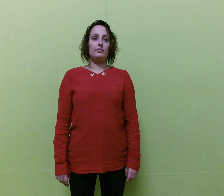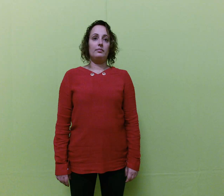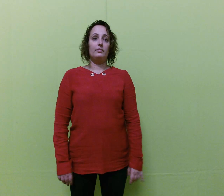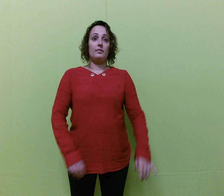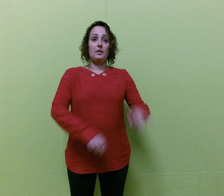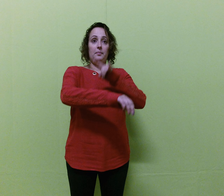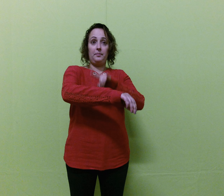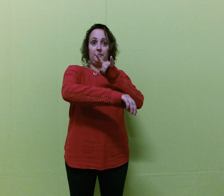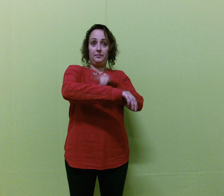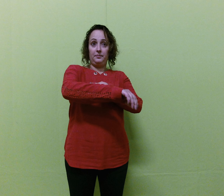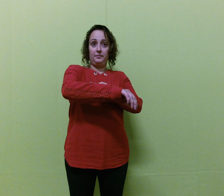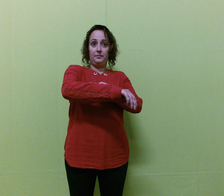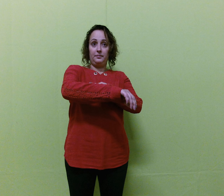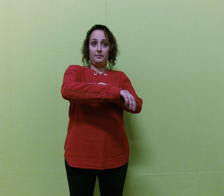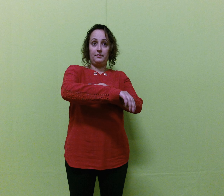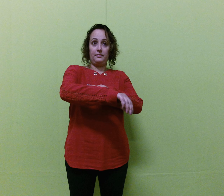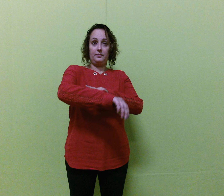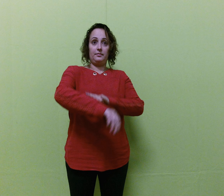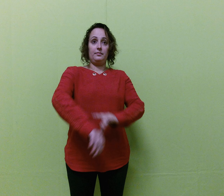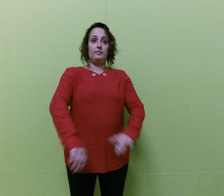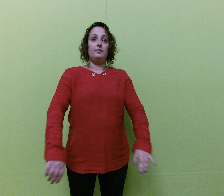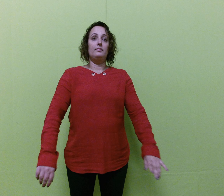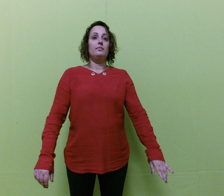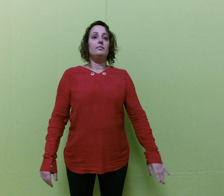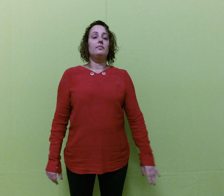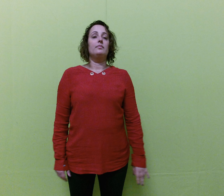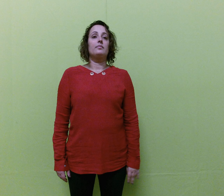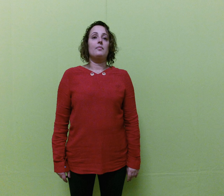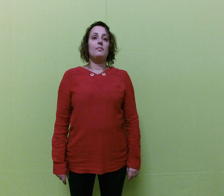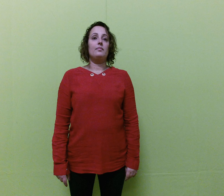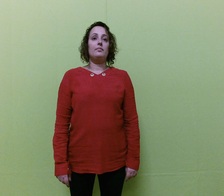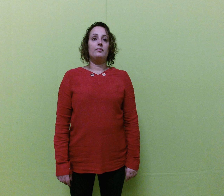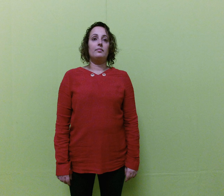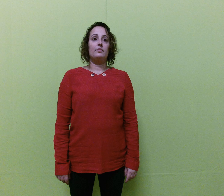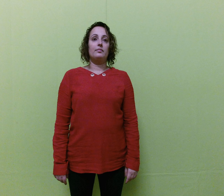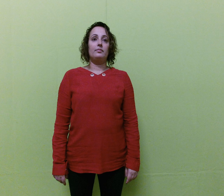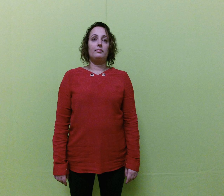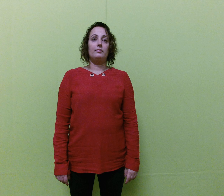banheiro